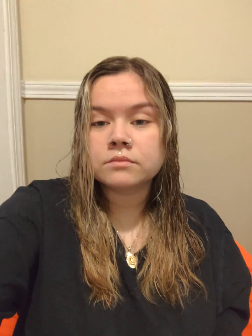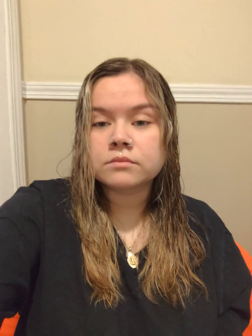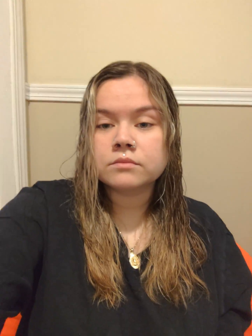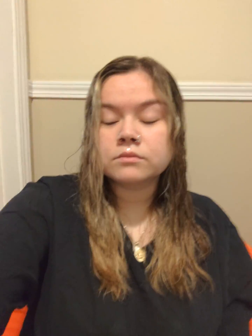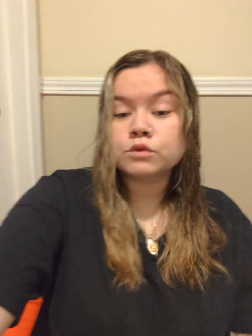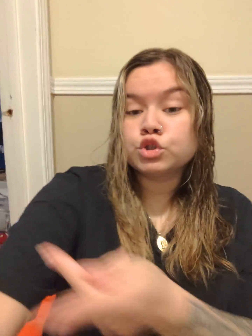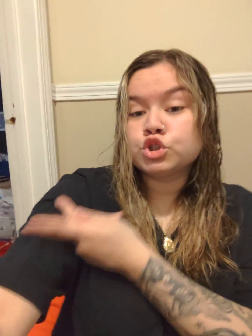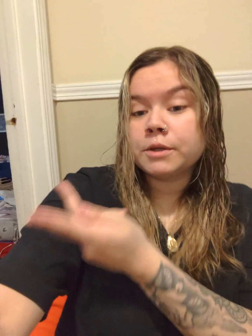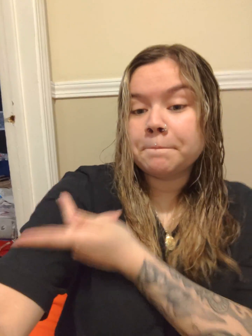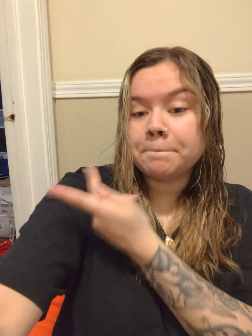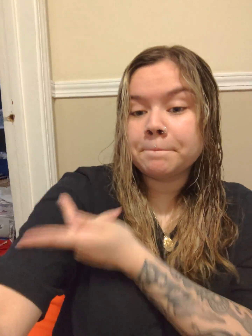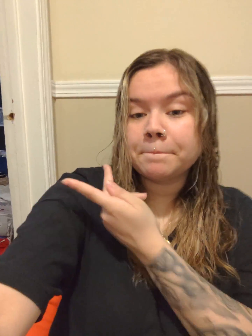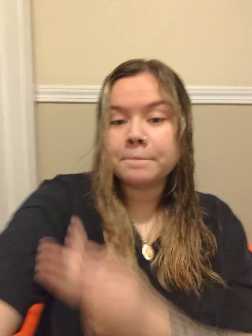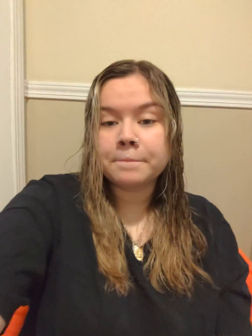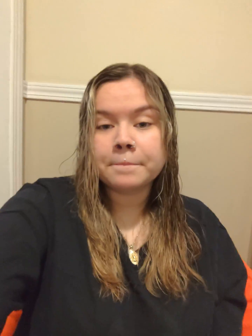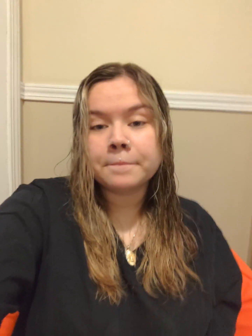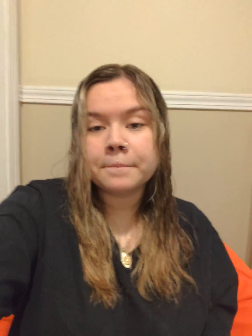sheep